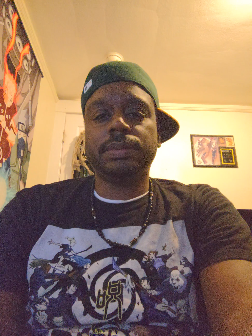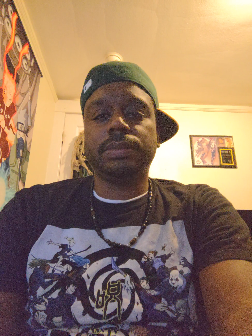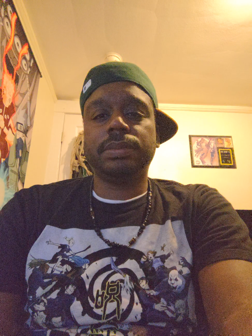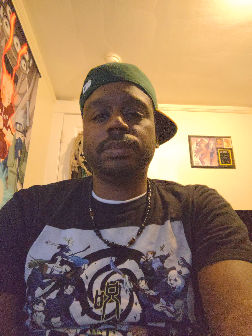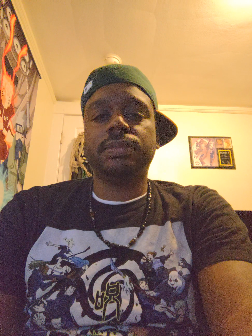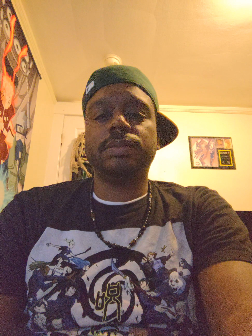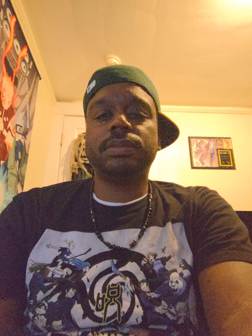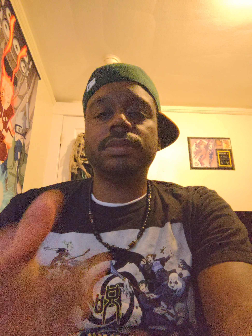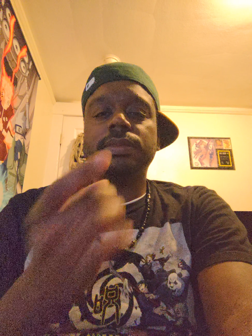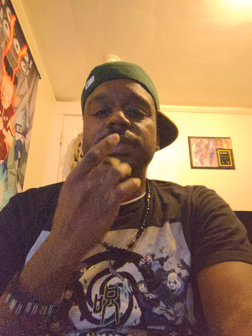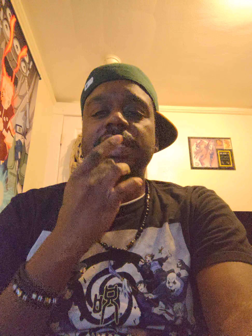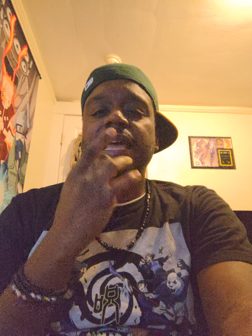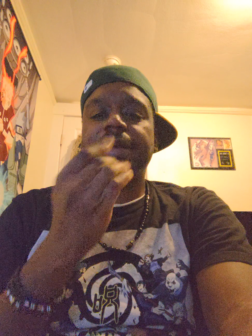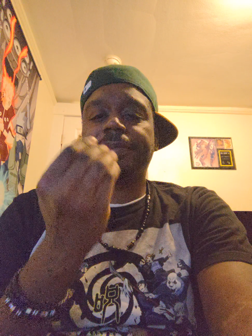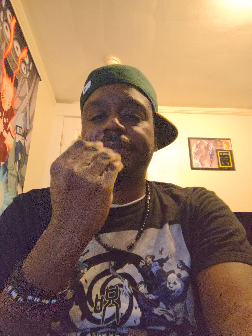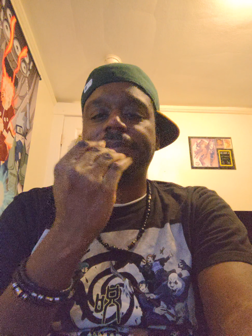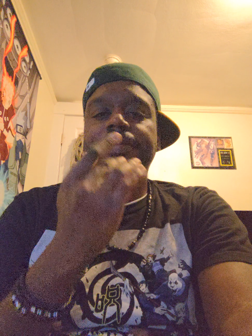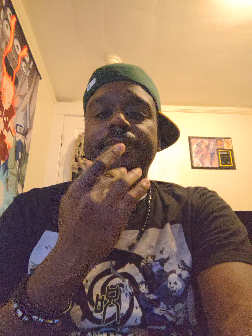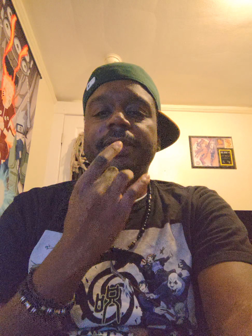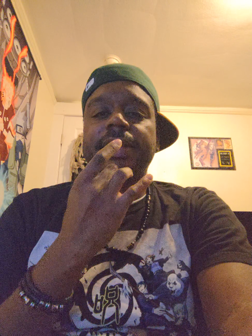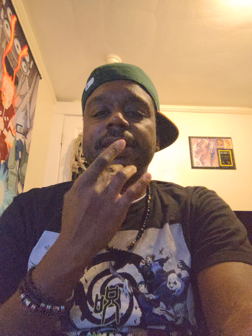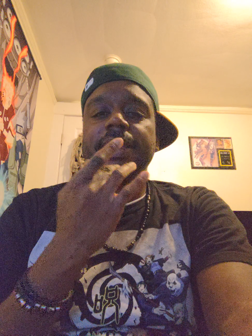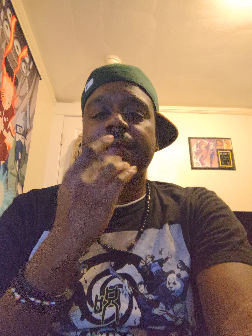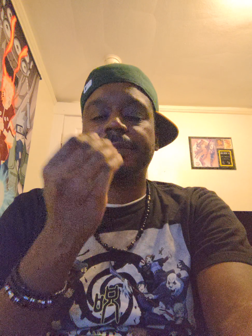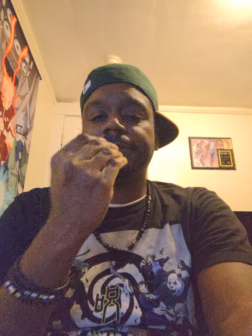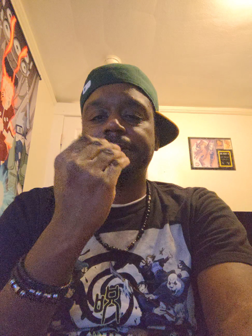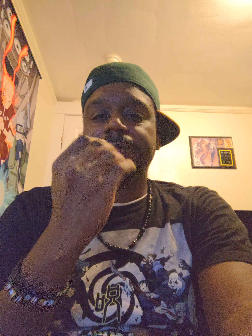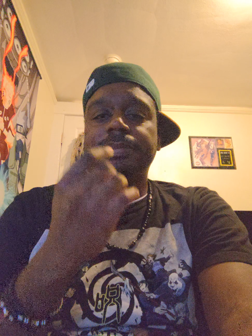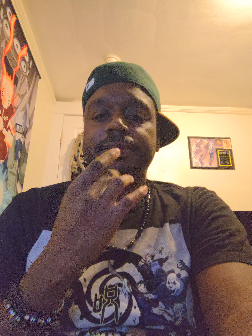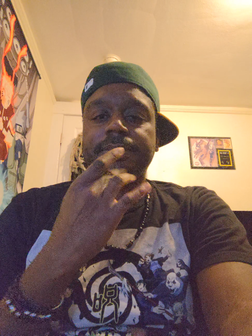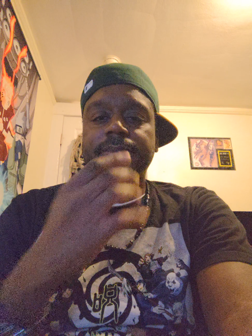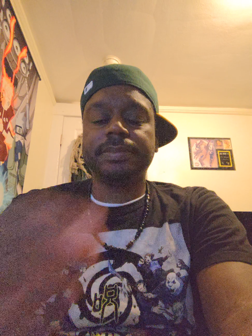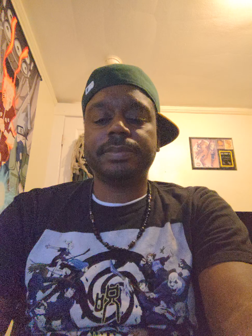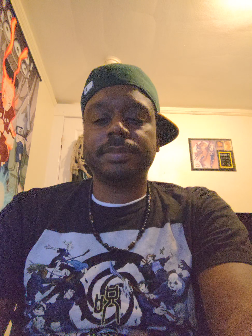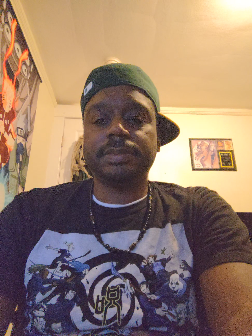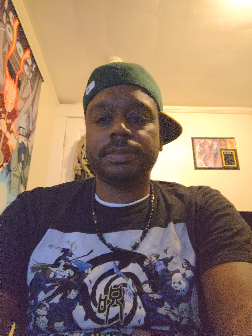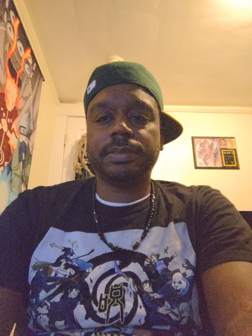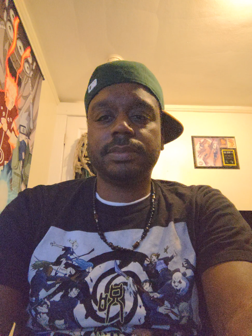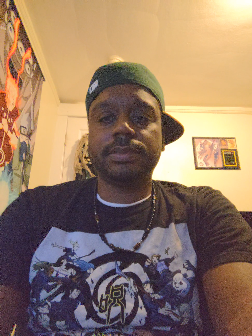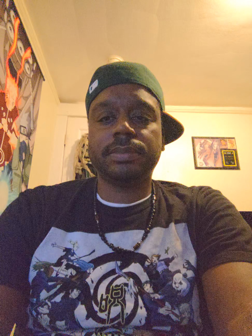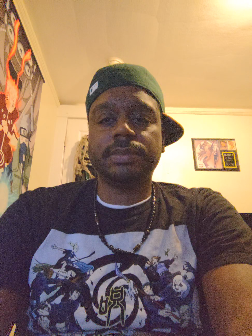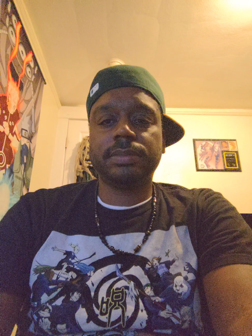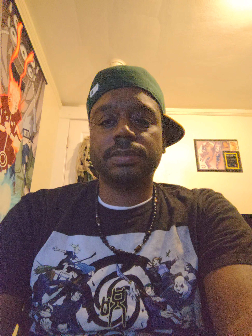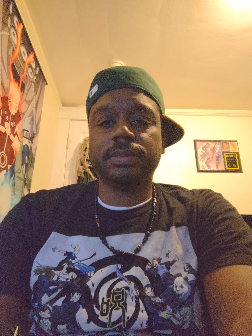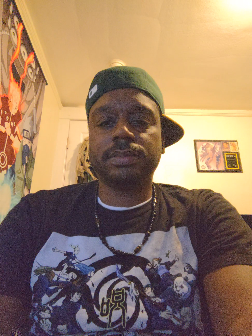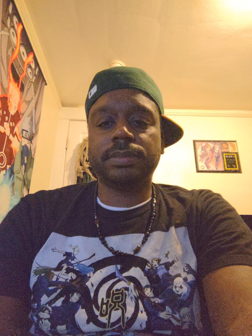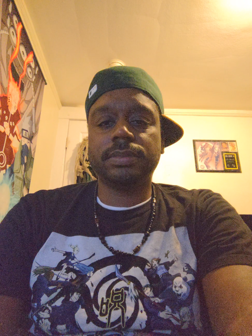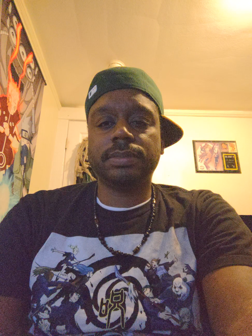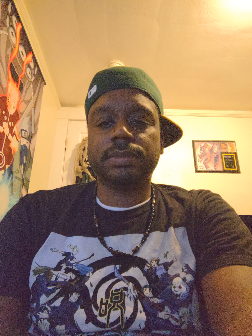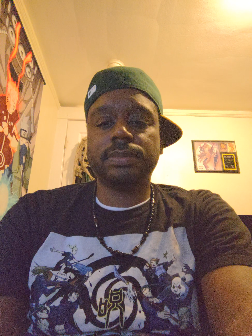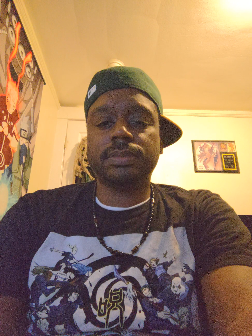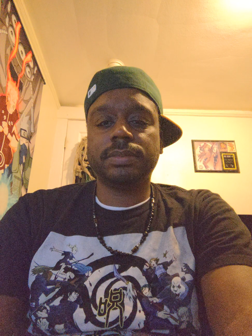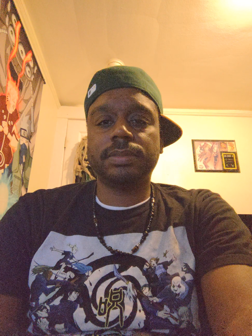snack